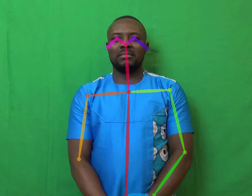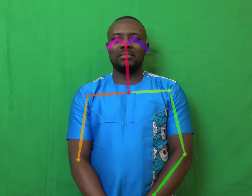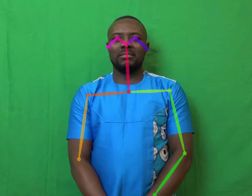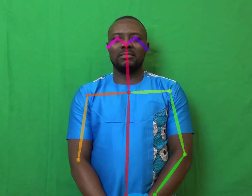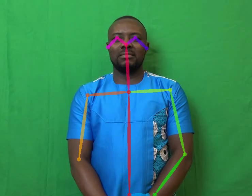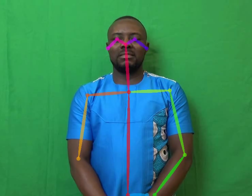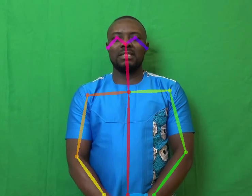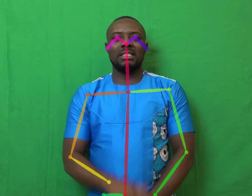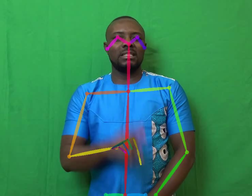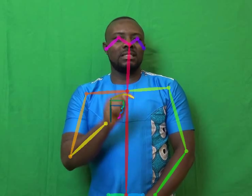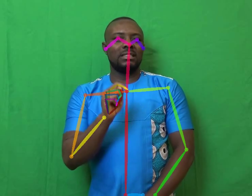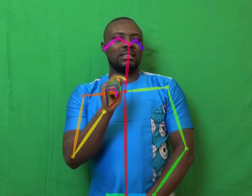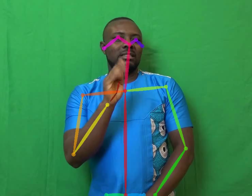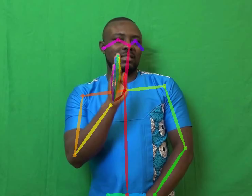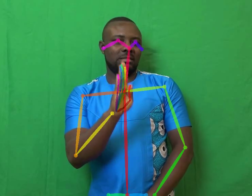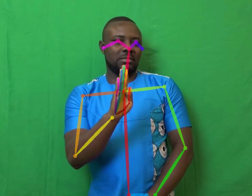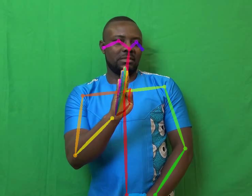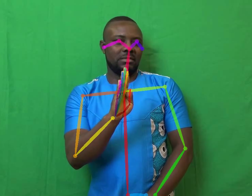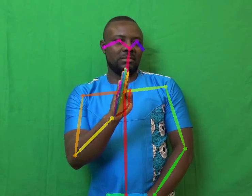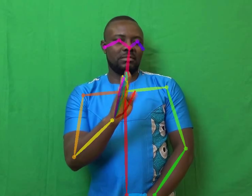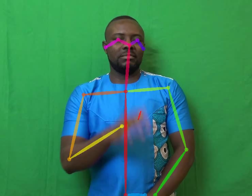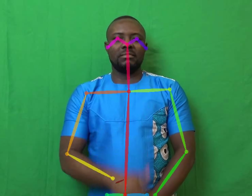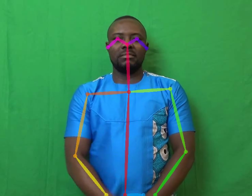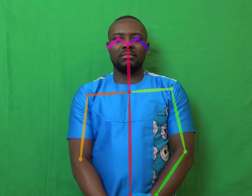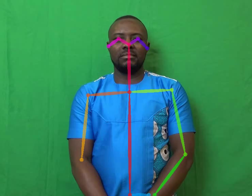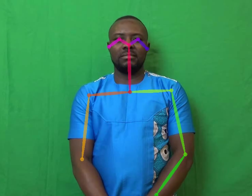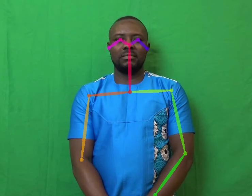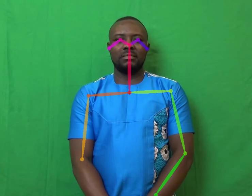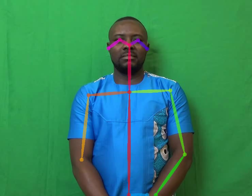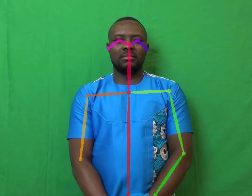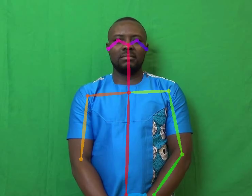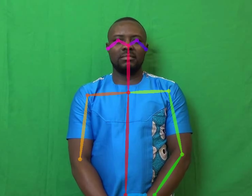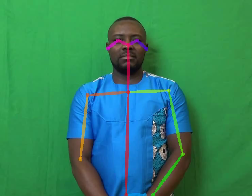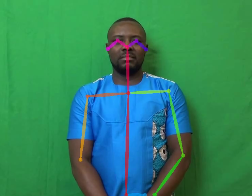tuberculosis